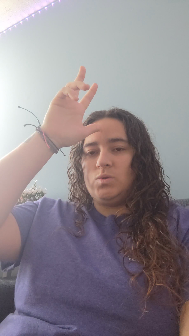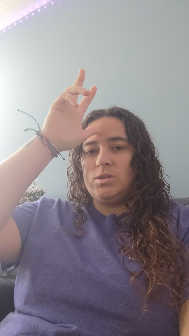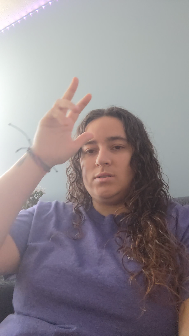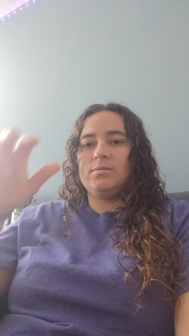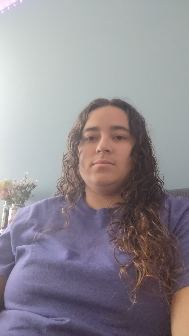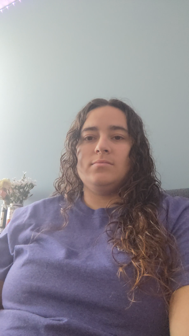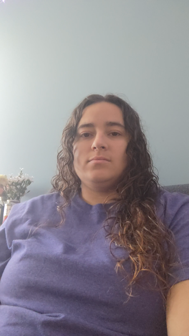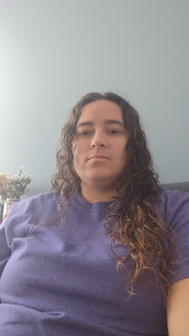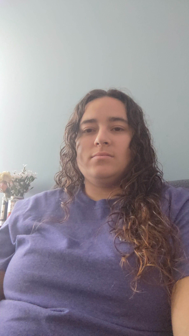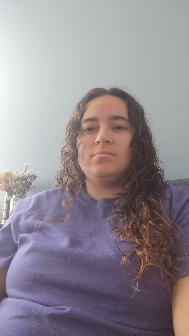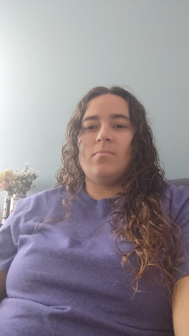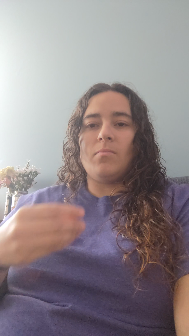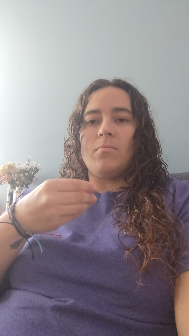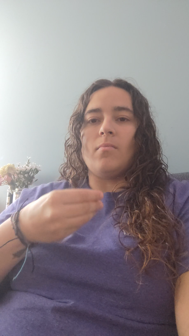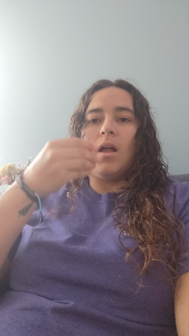buy